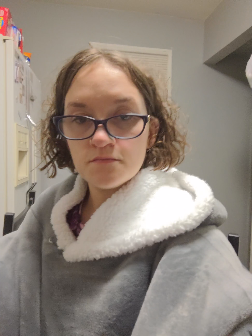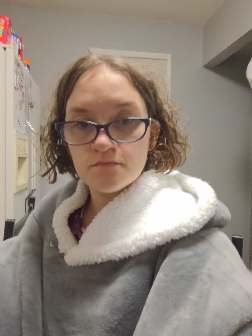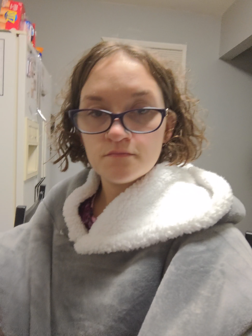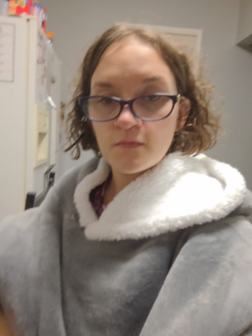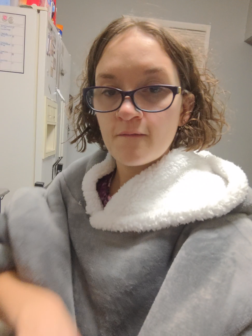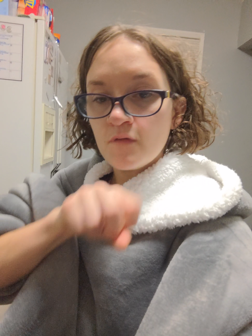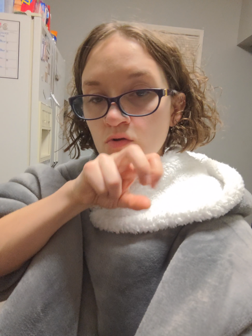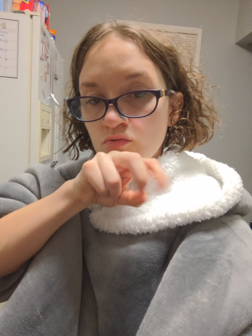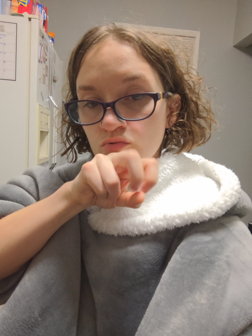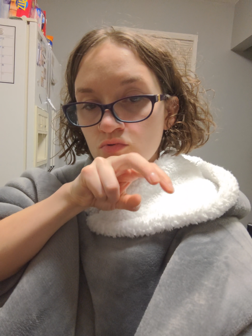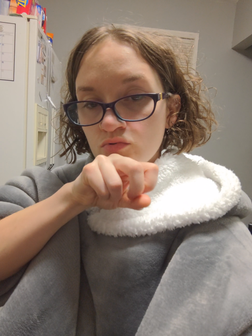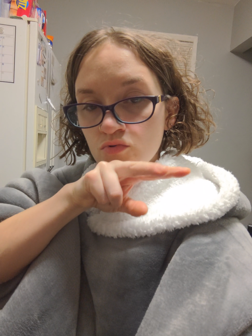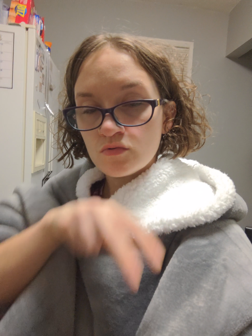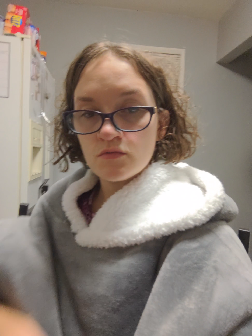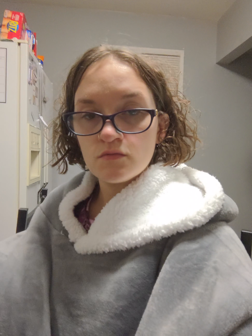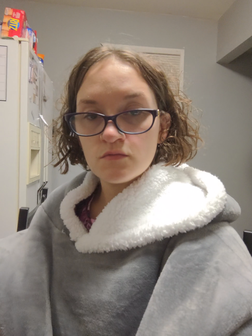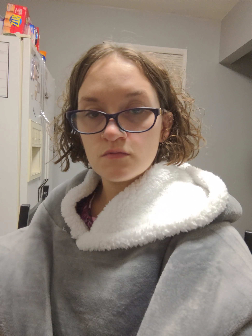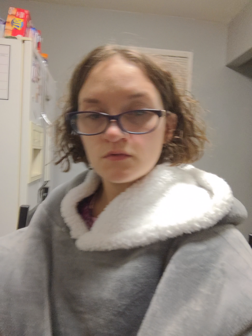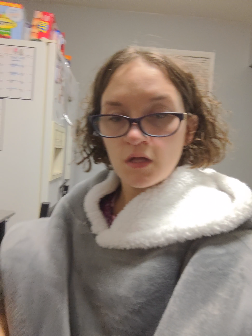frog